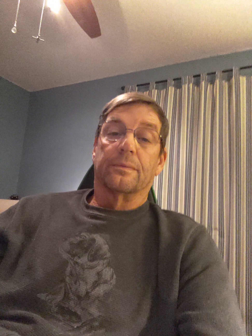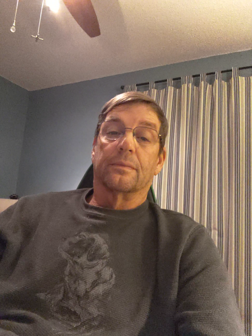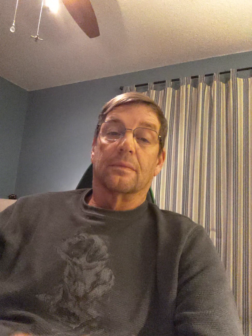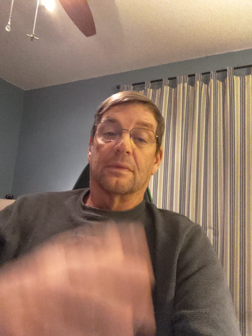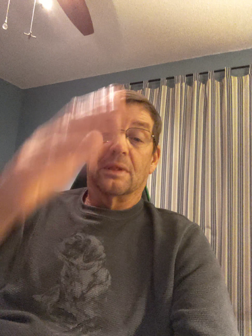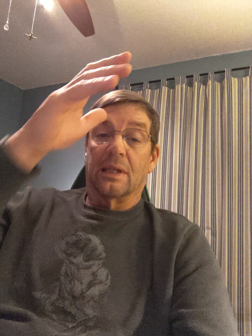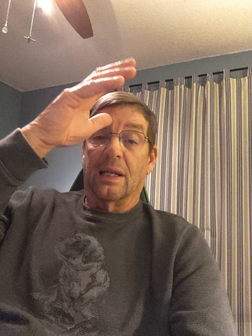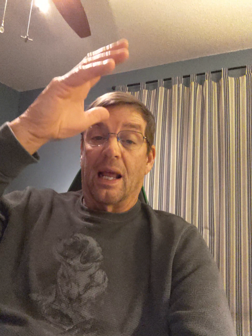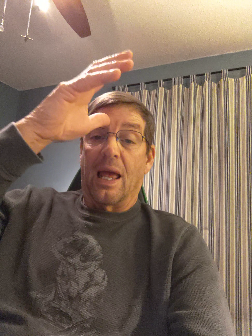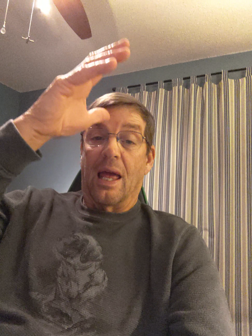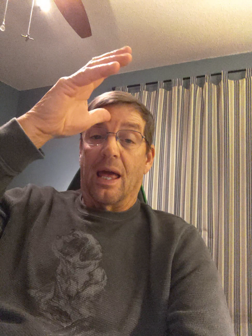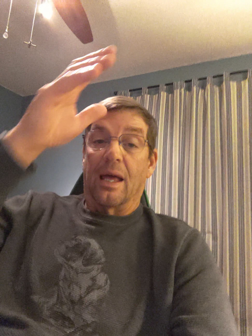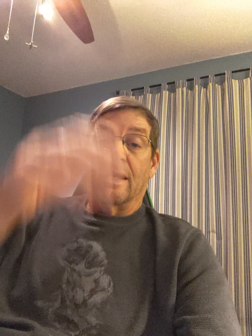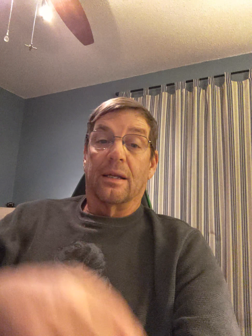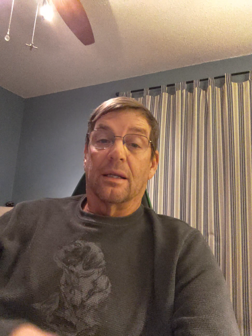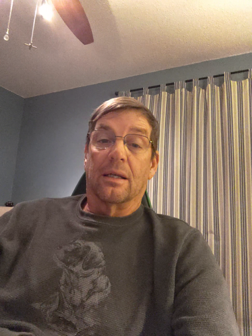dad